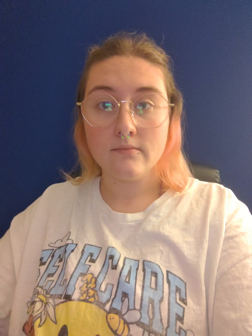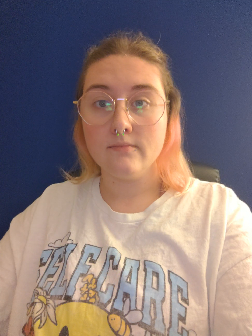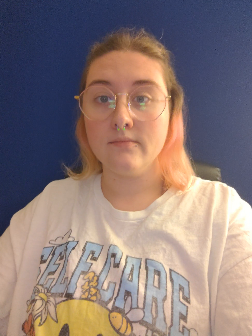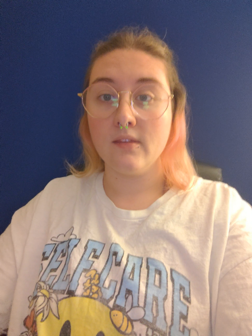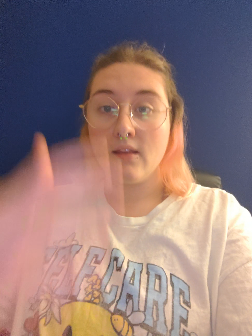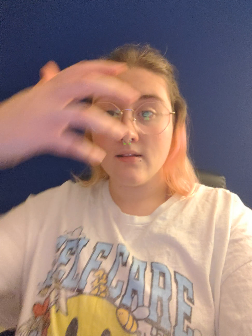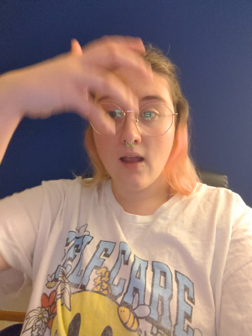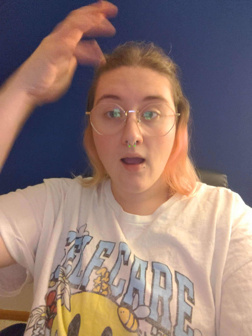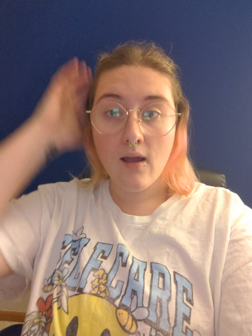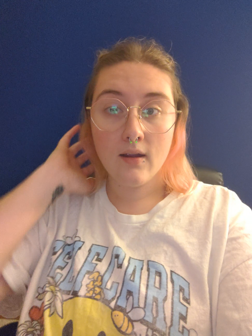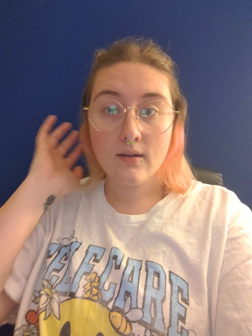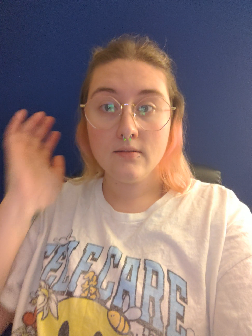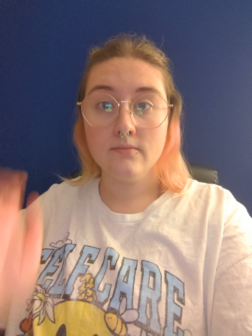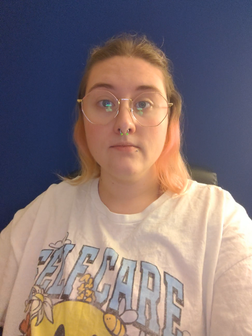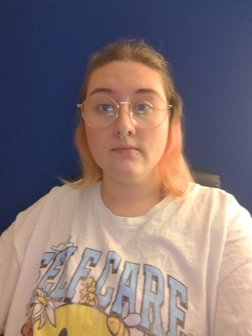lion